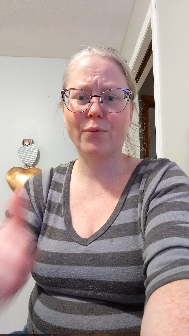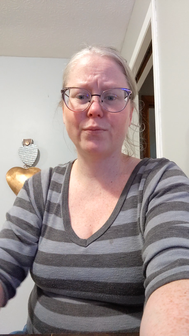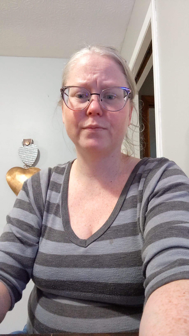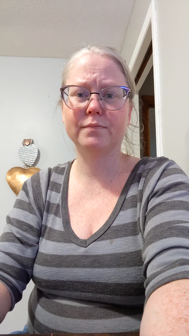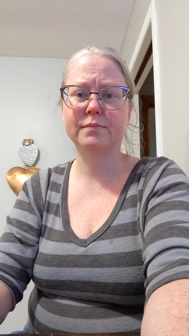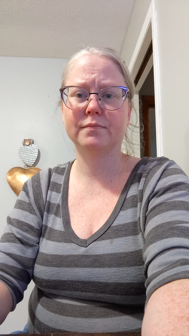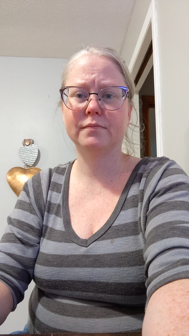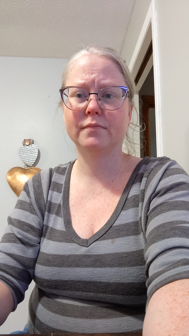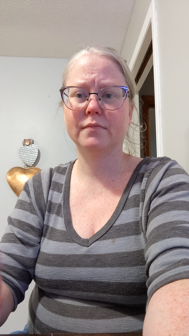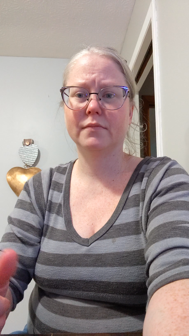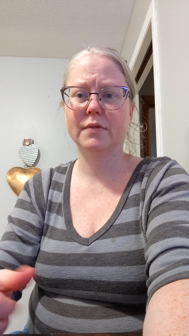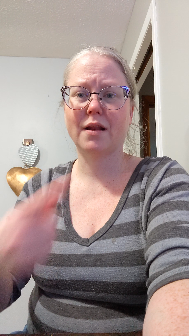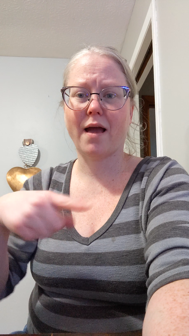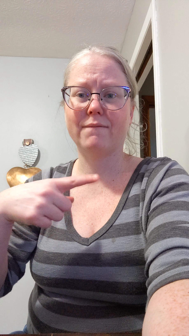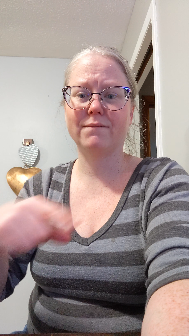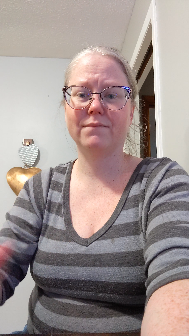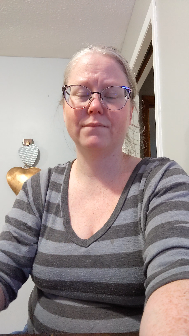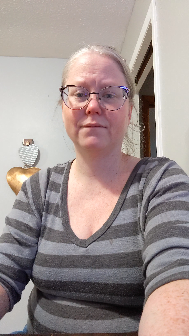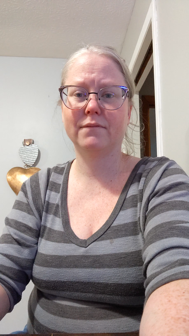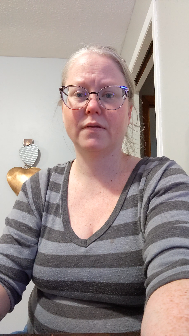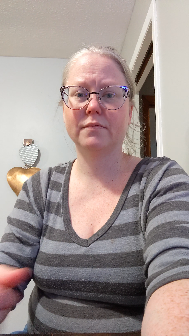knife